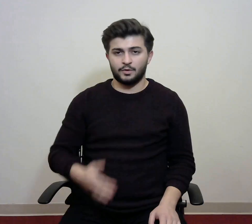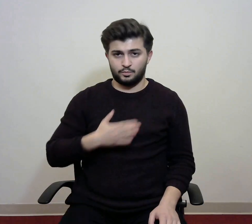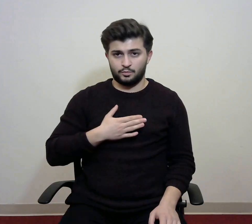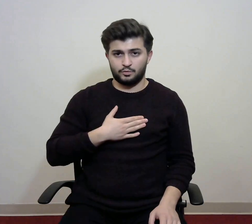mən